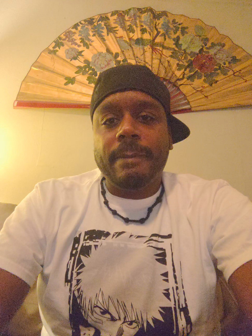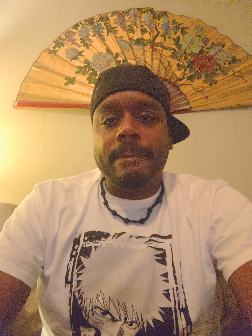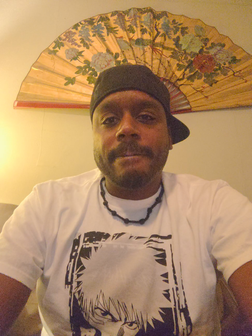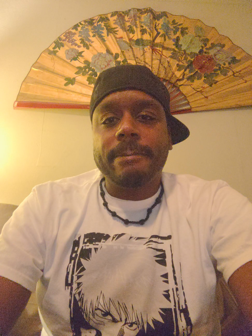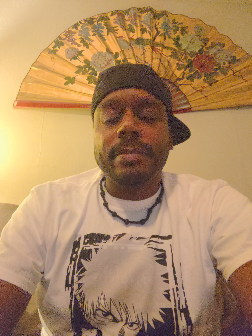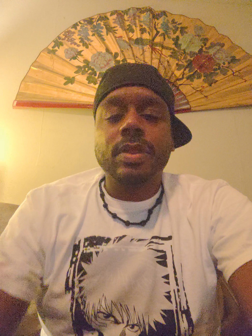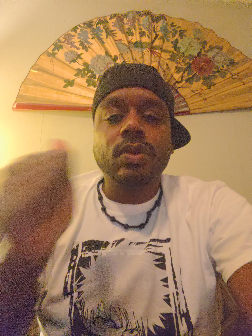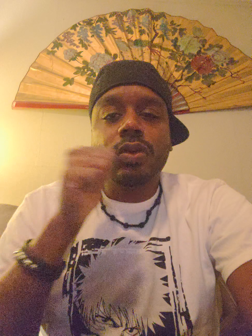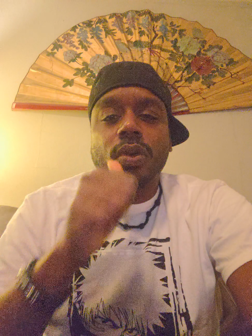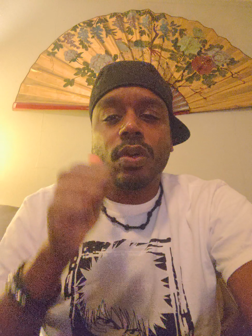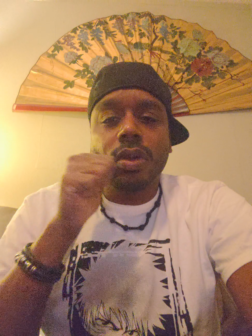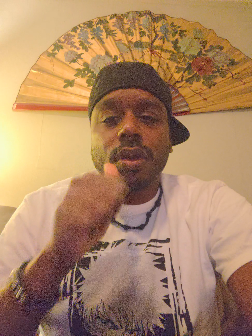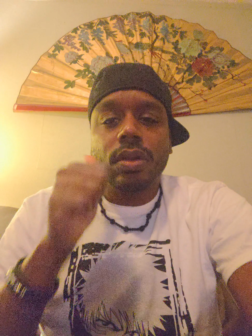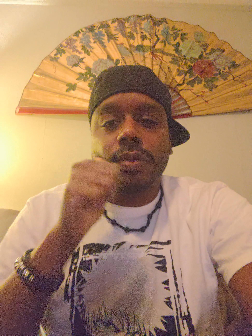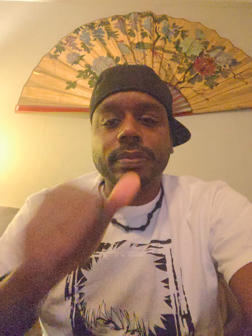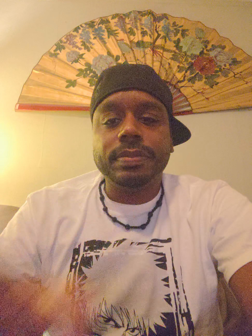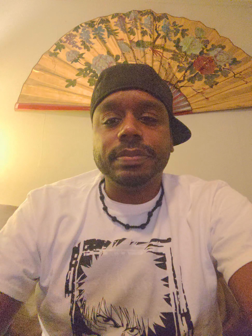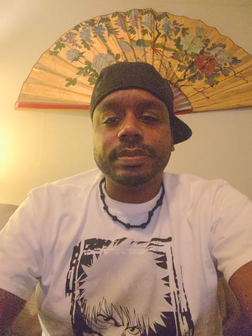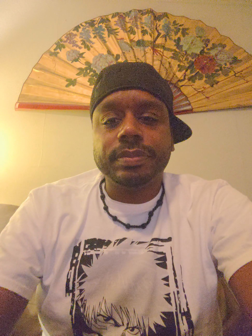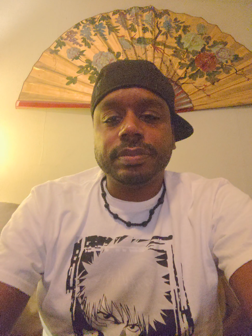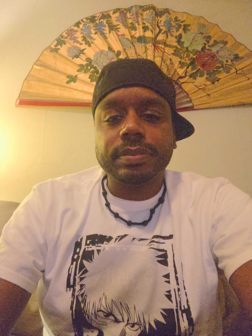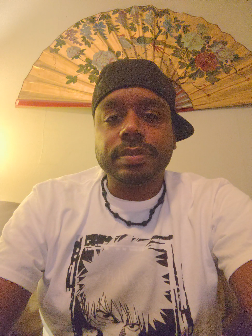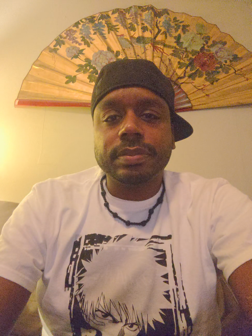girl